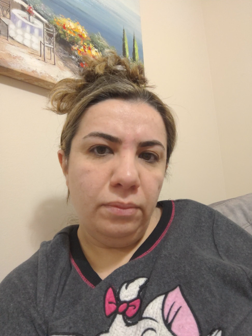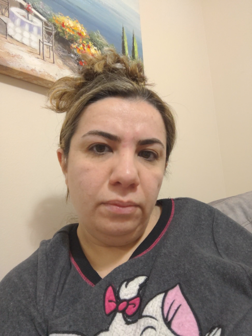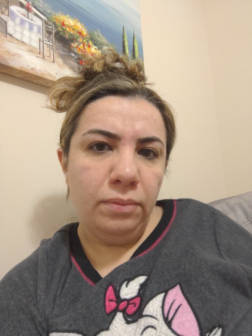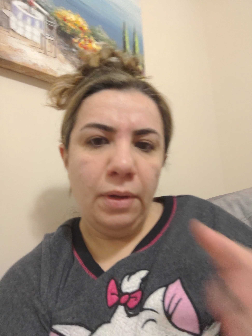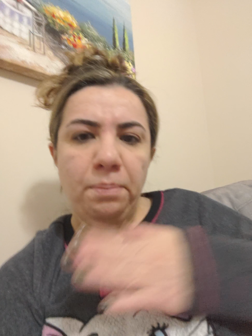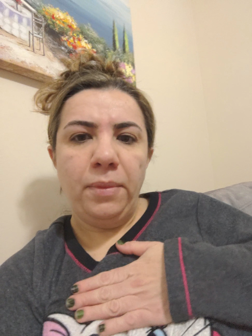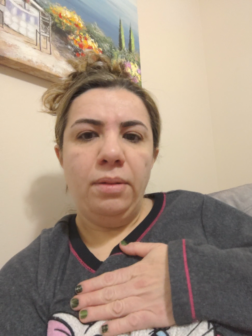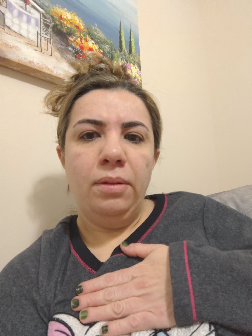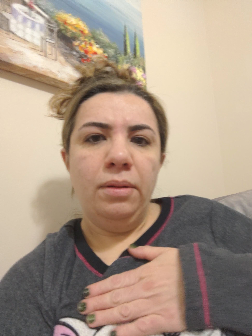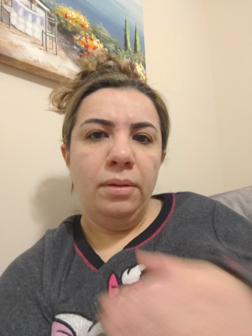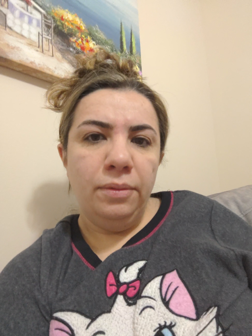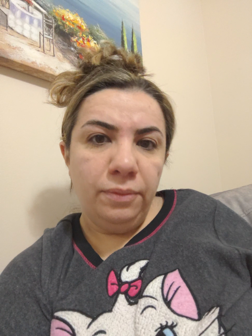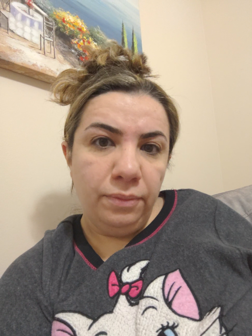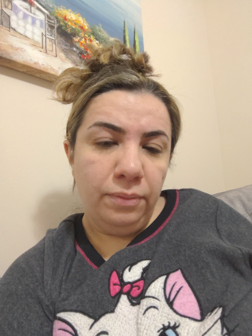my